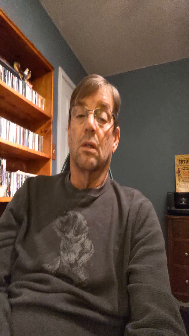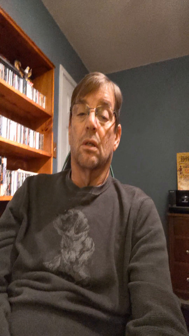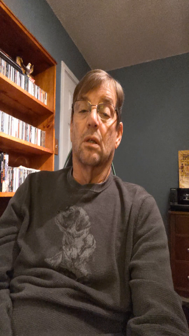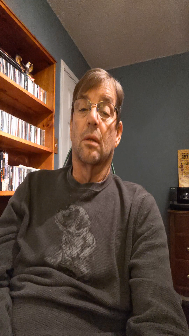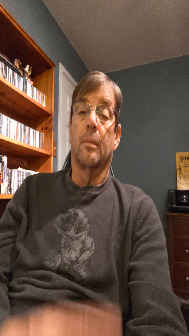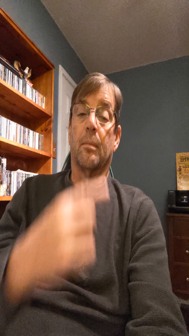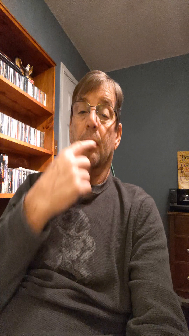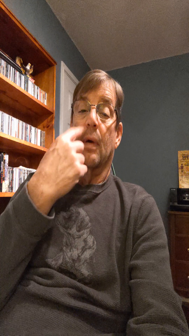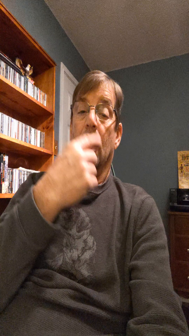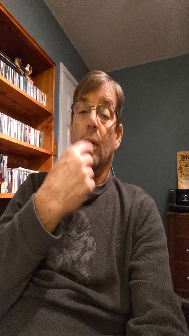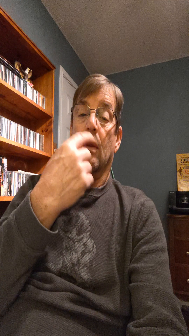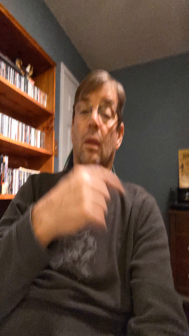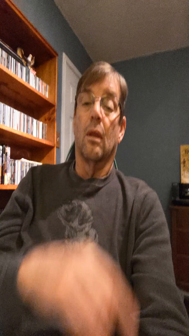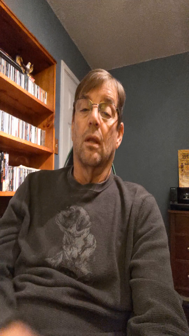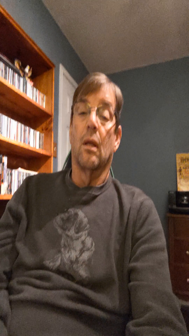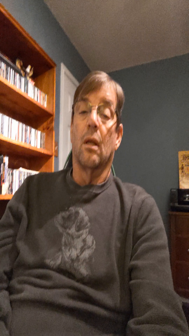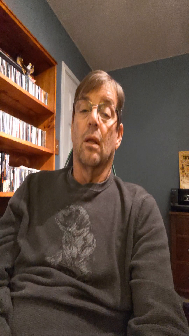mouth